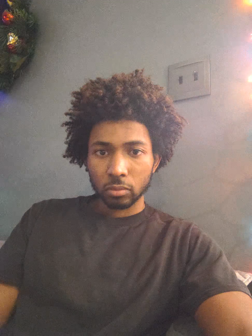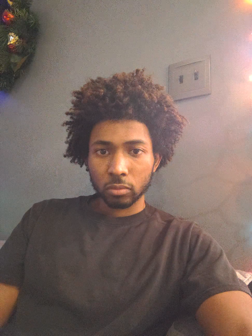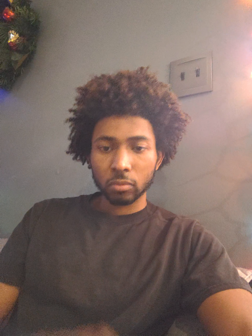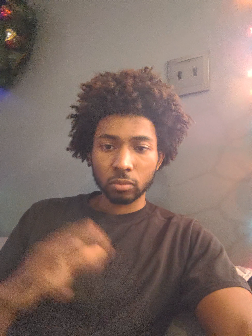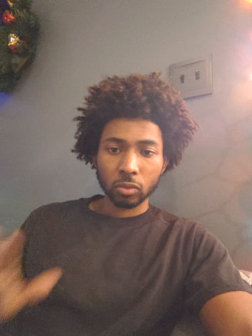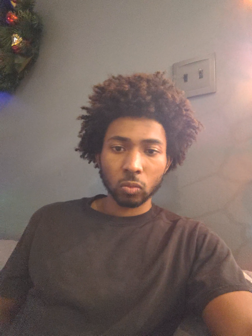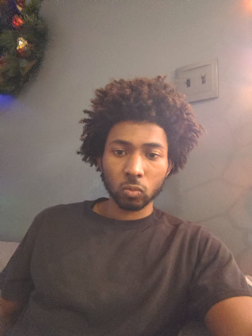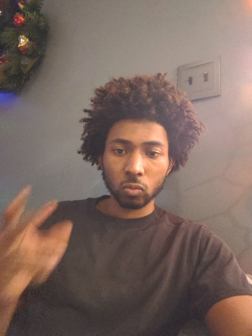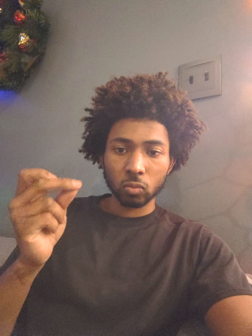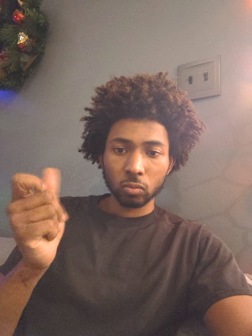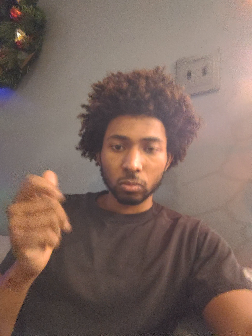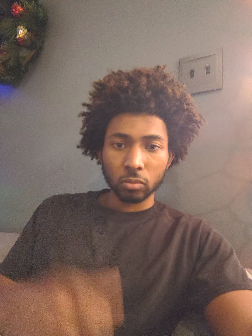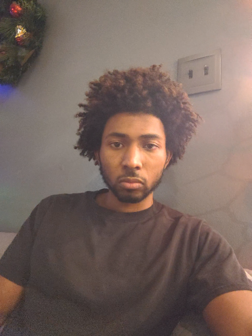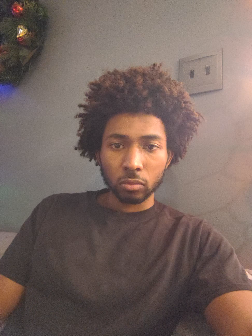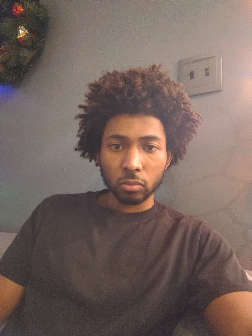dog